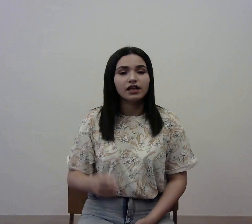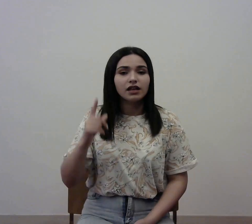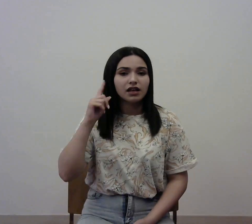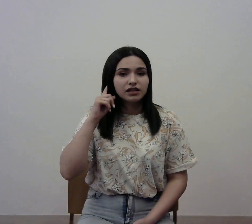eşitmə